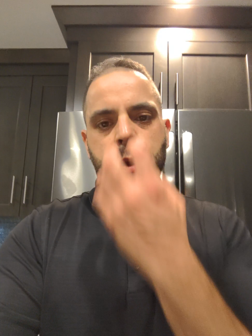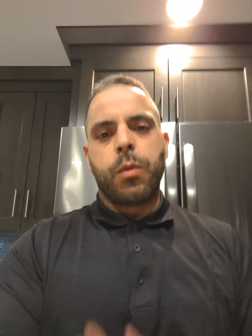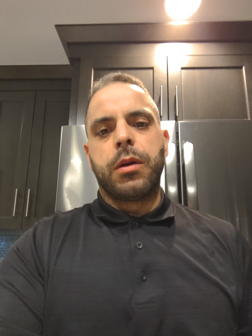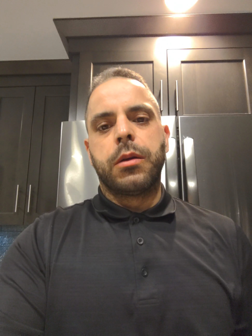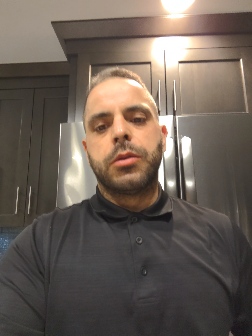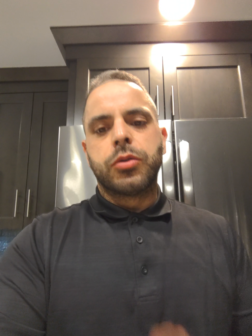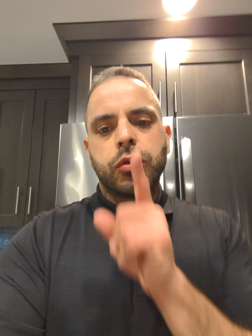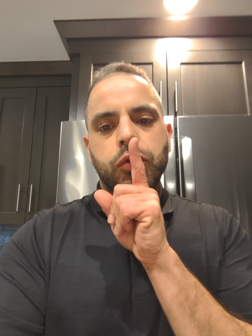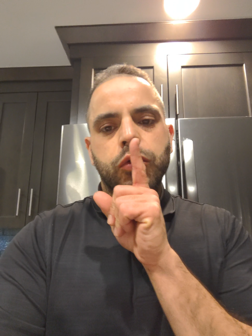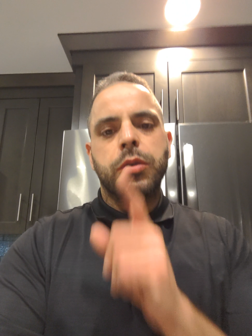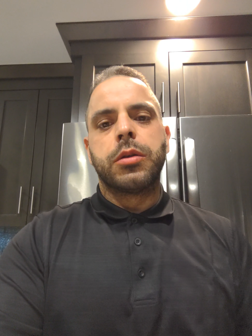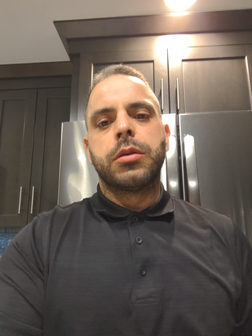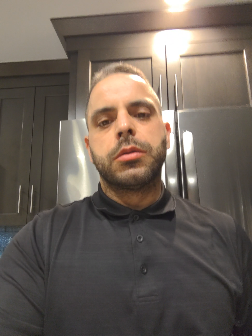shhh